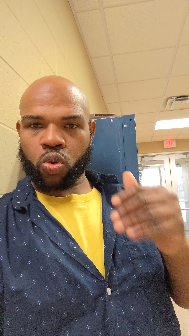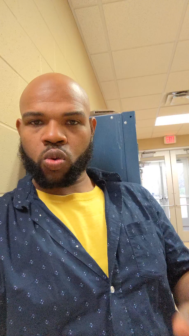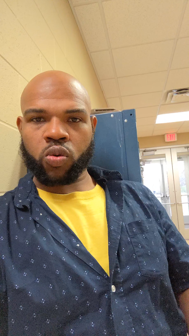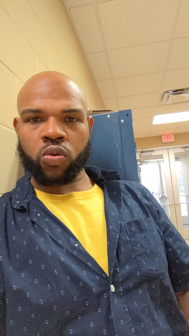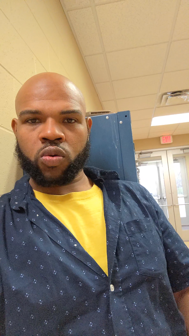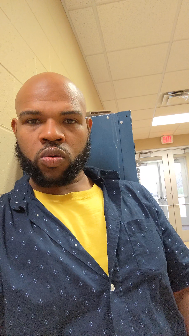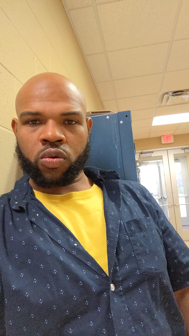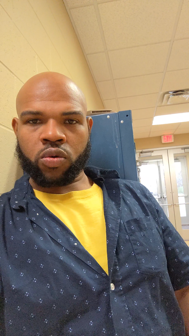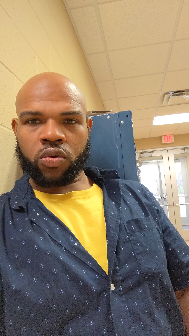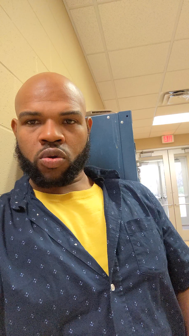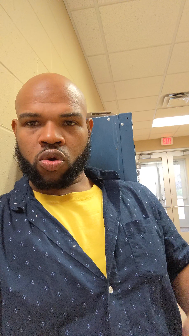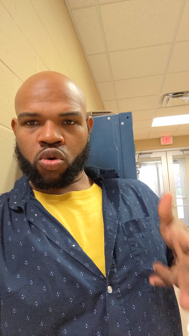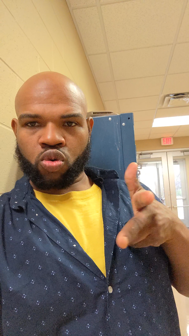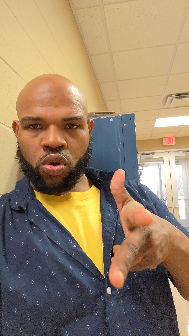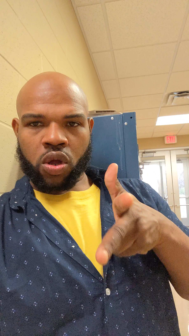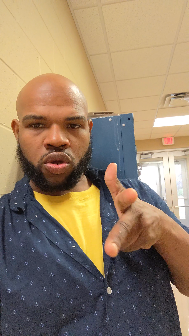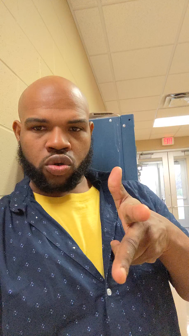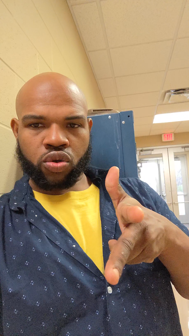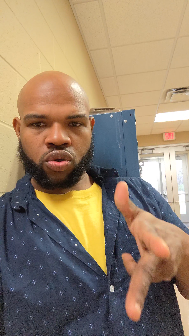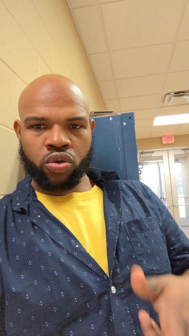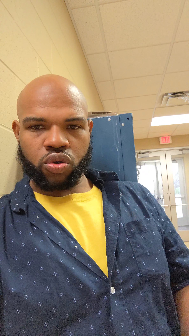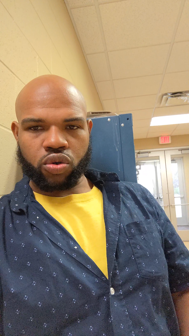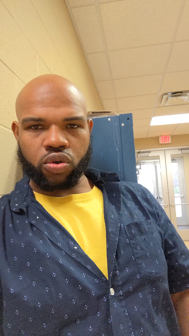garage